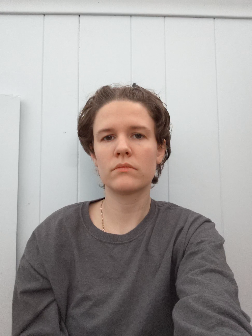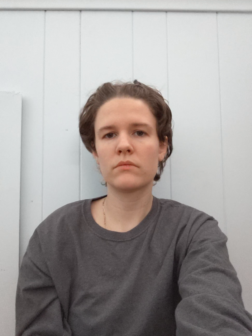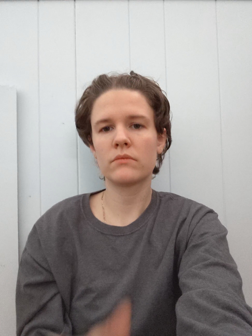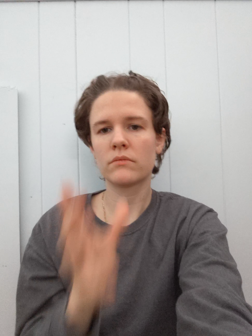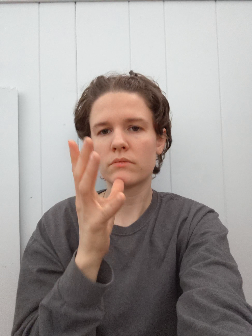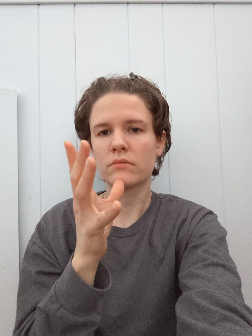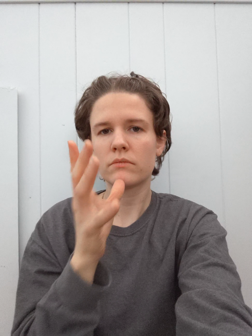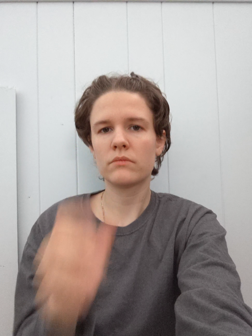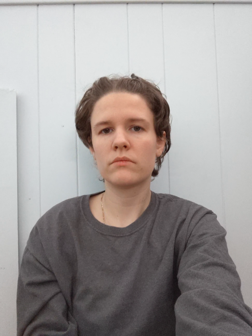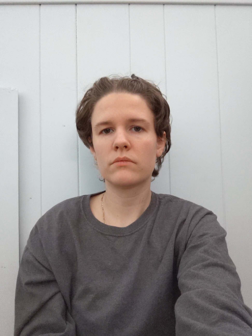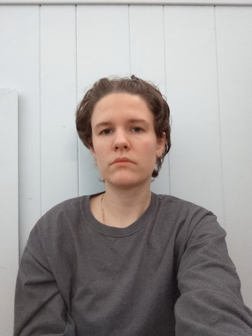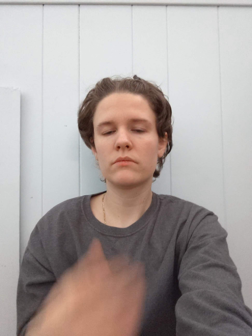mom